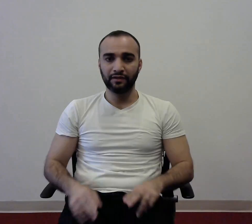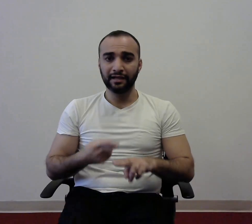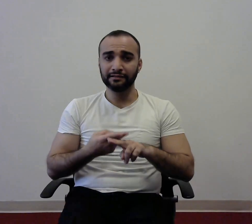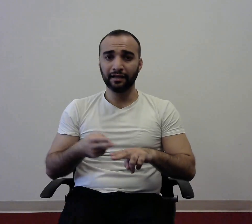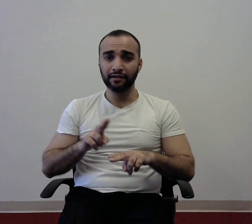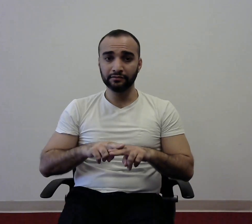bu